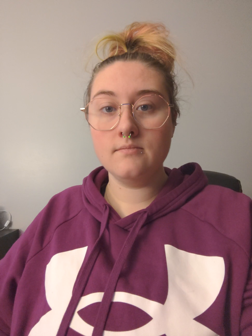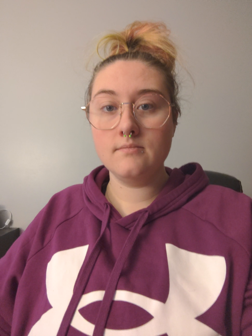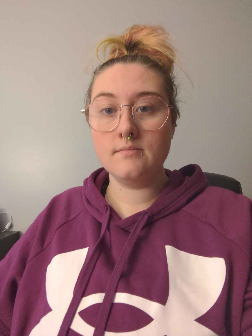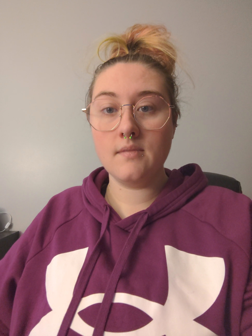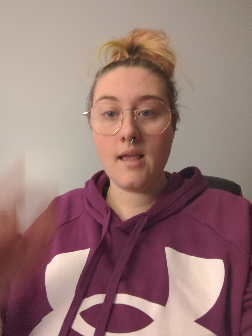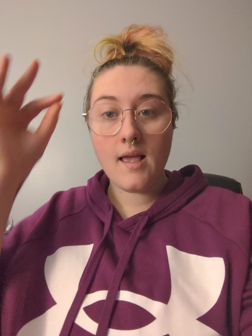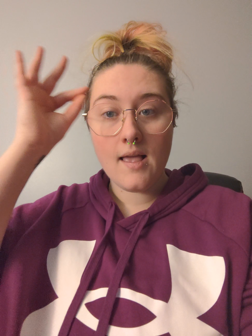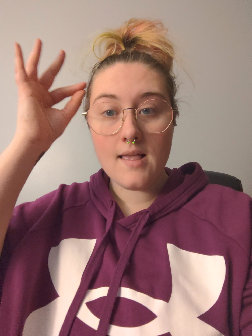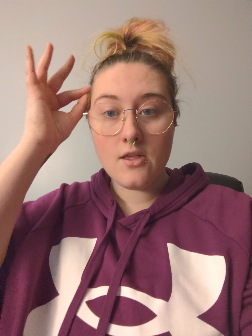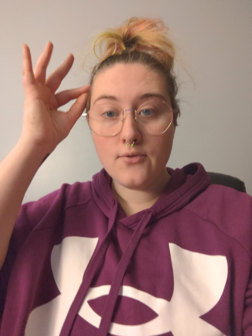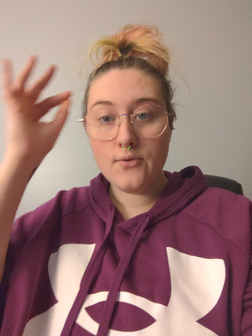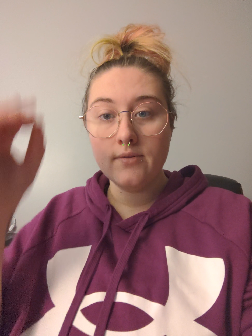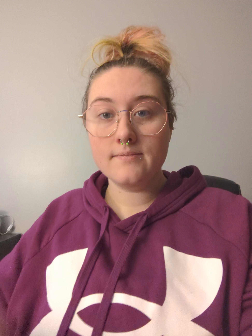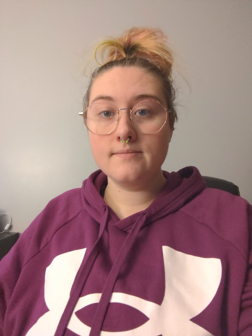hair